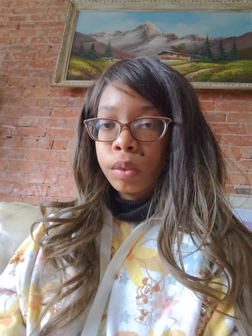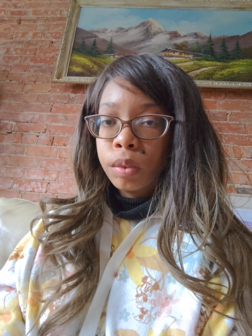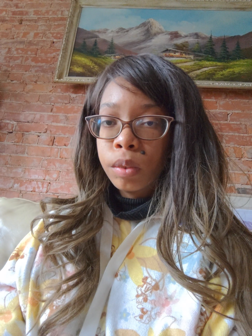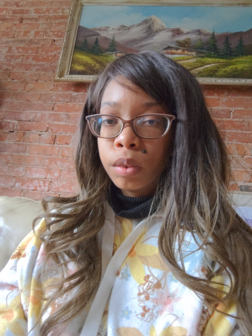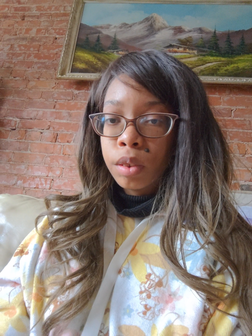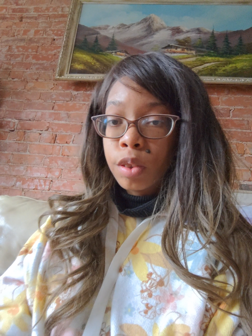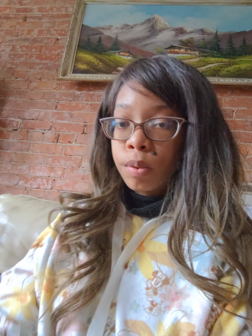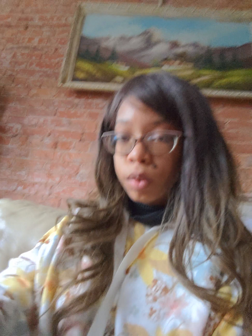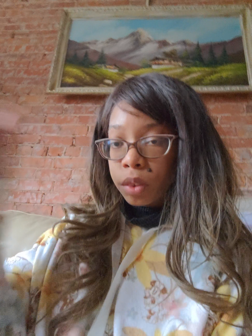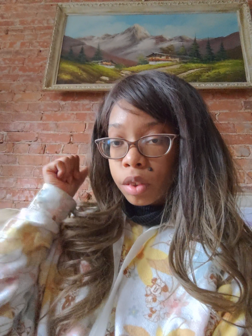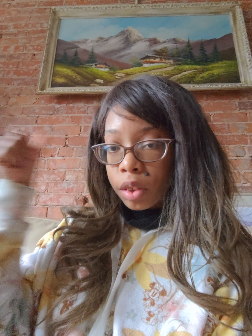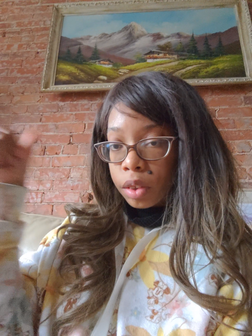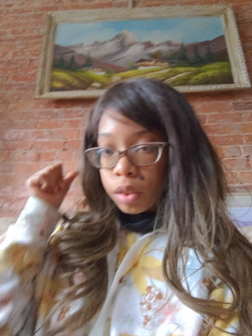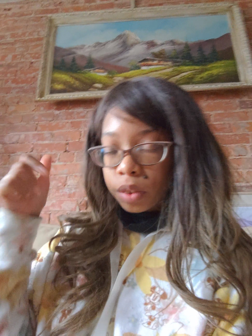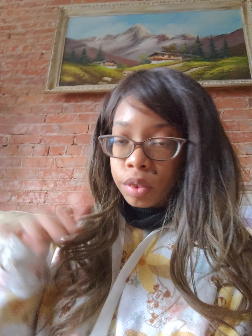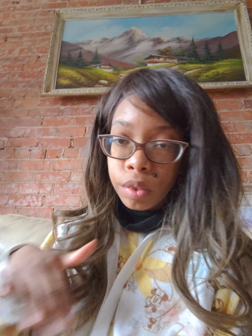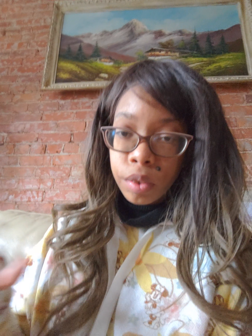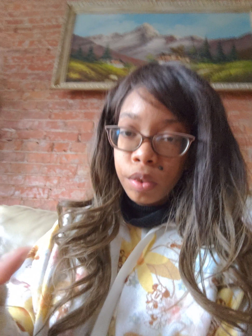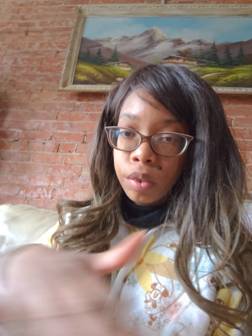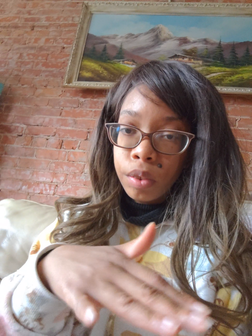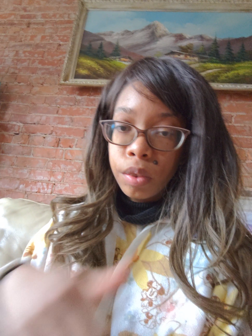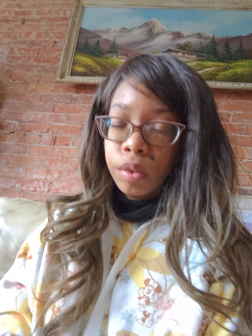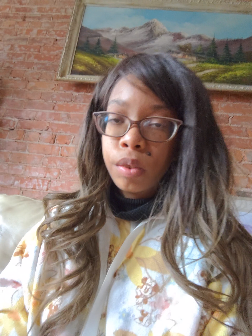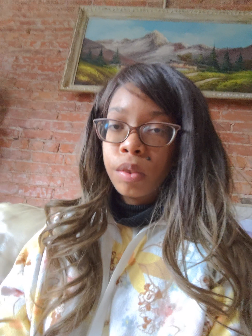backyard